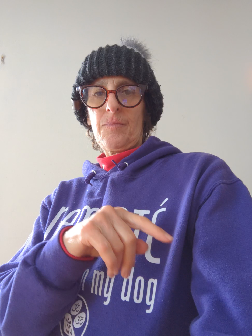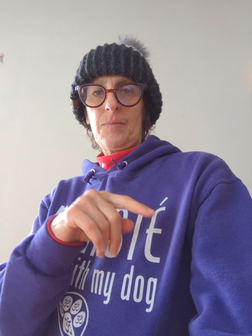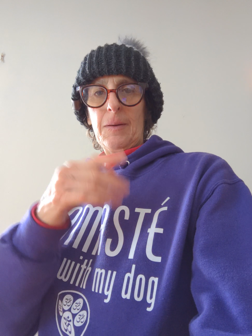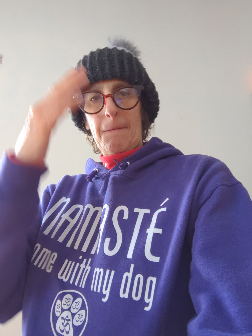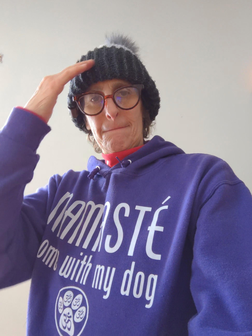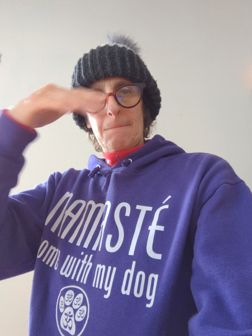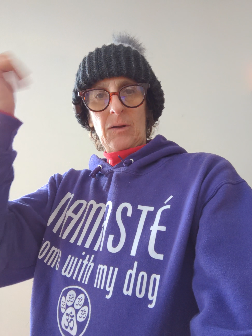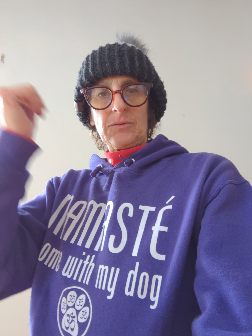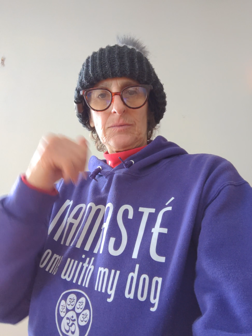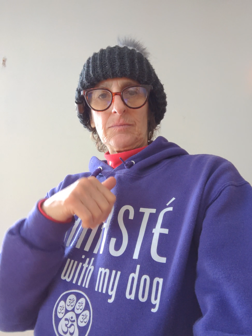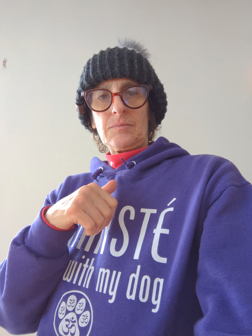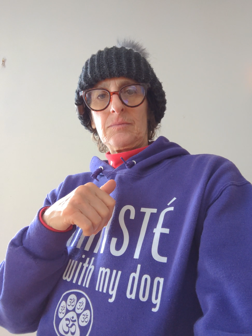because